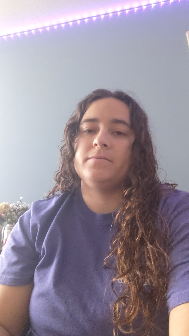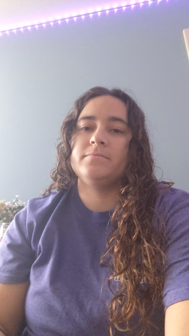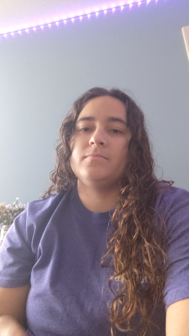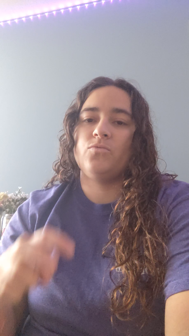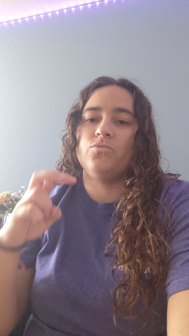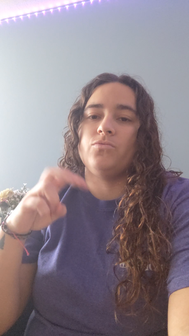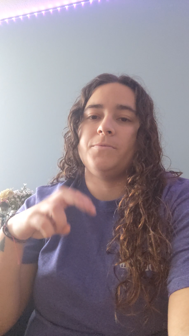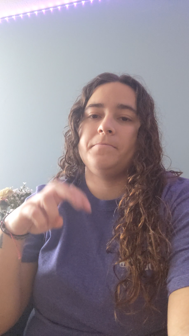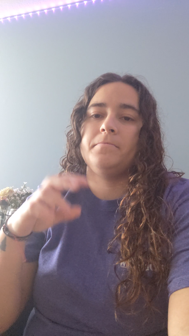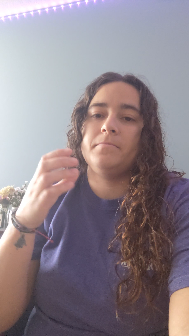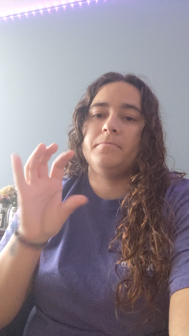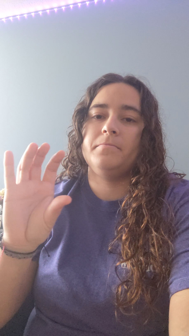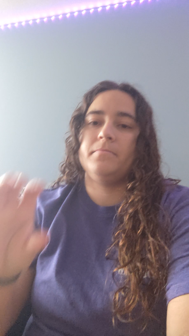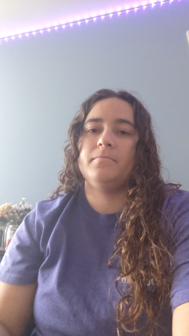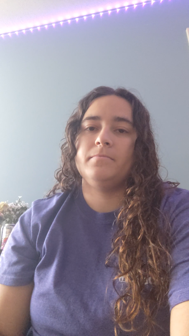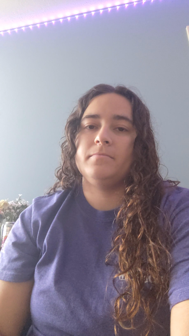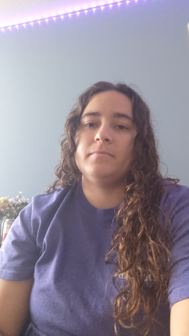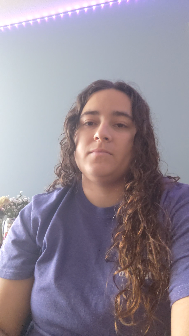potato chip